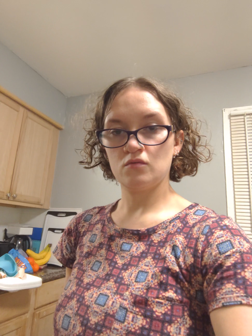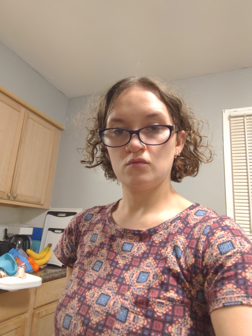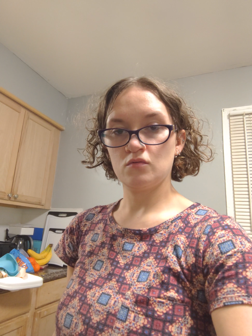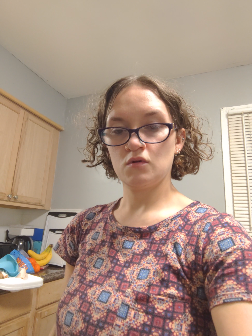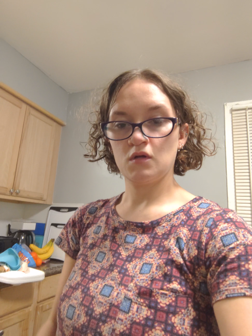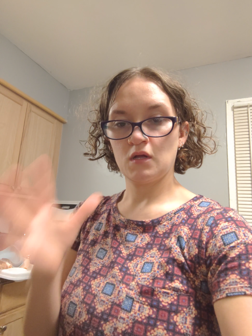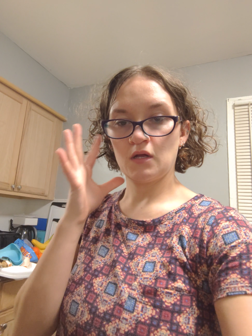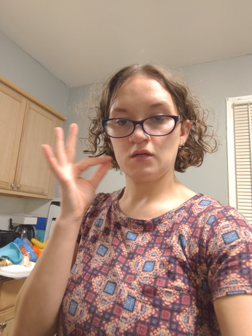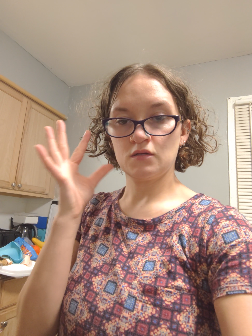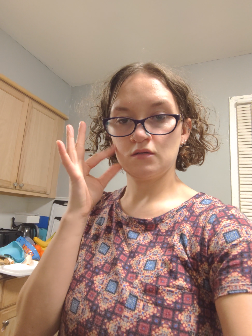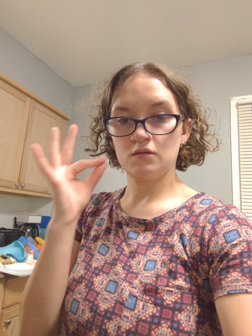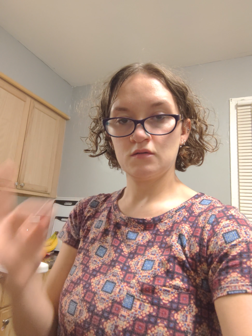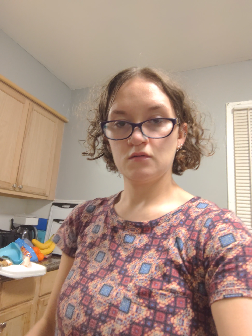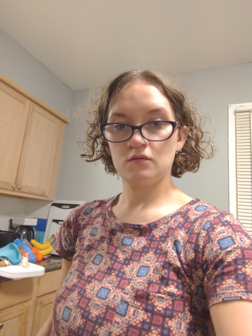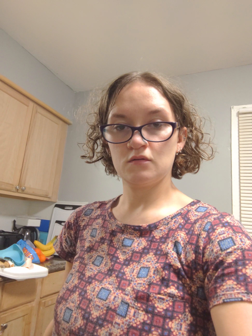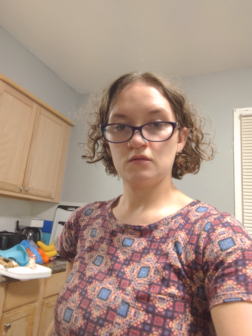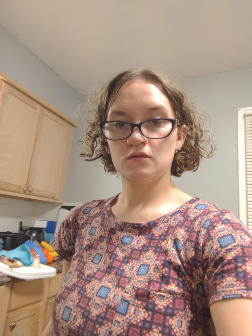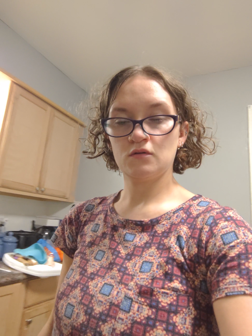cat